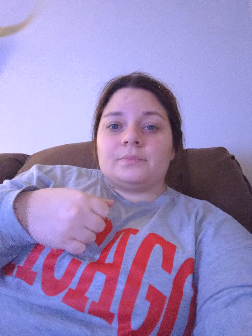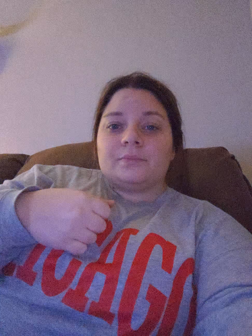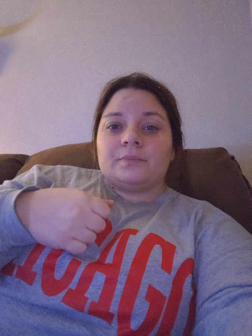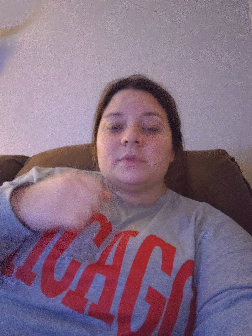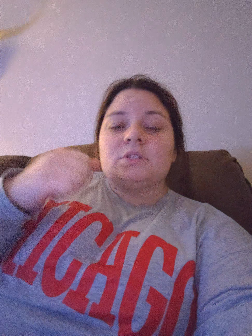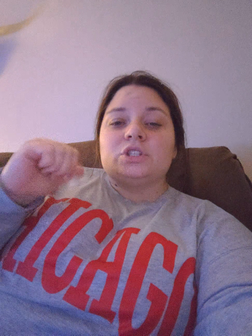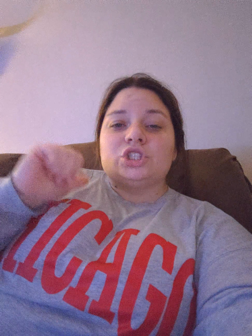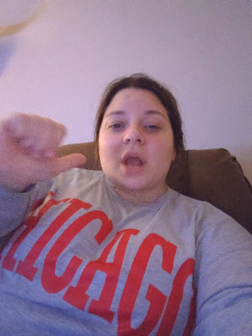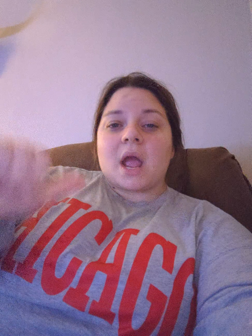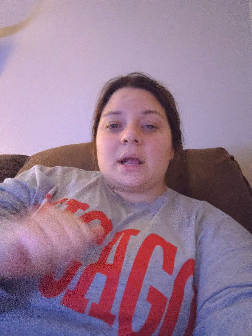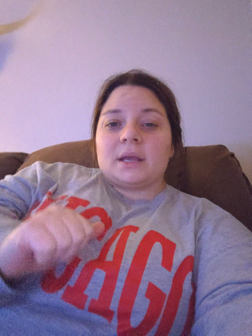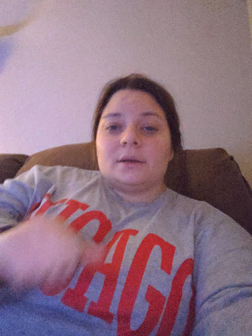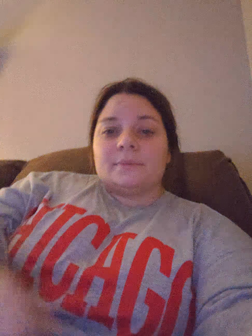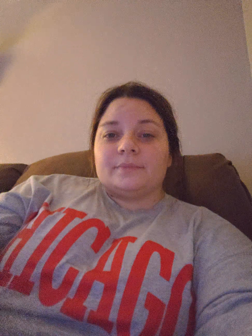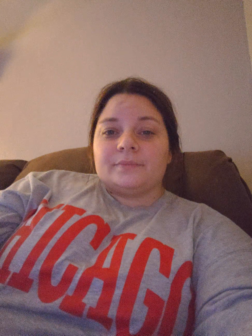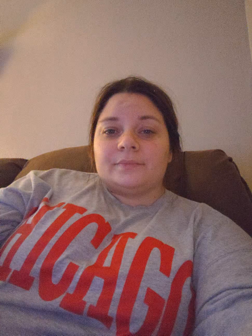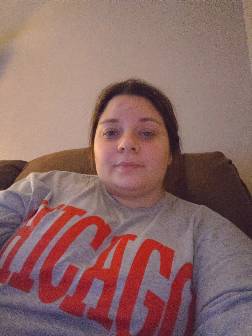jacket